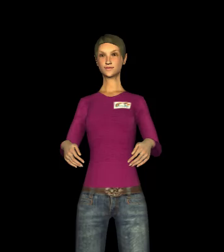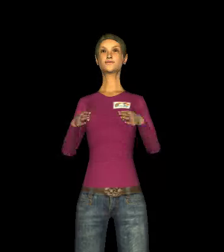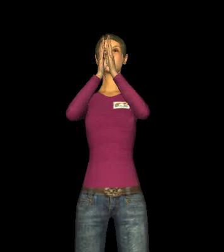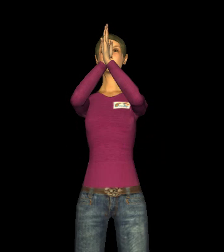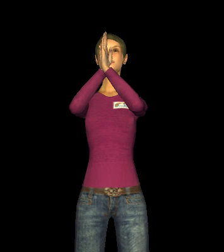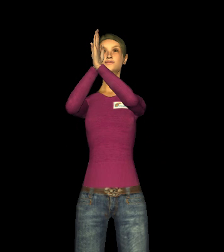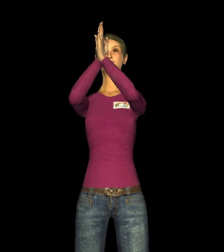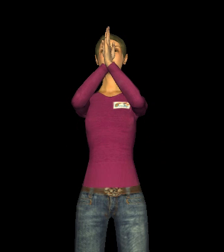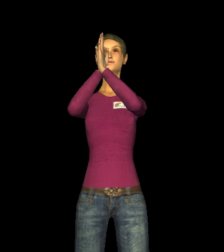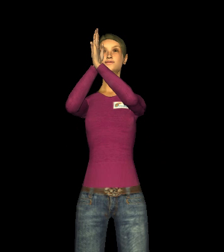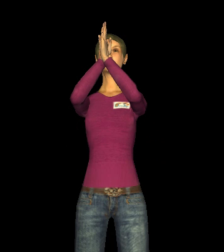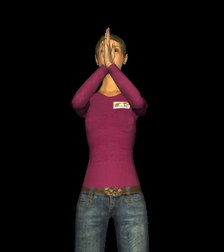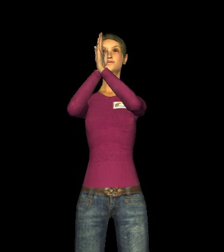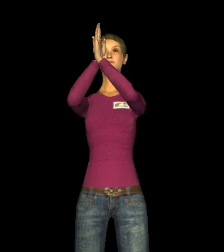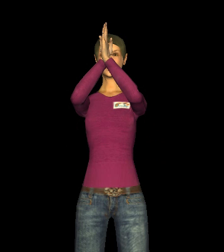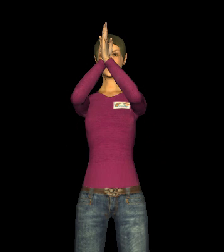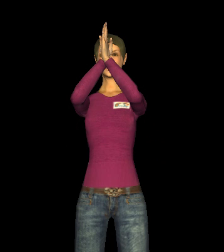يخفي